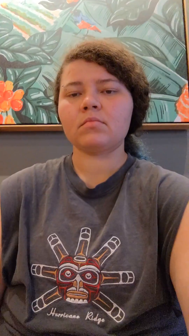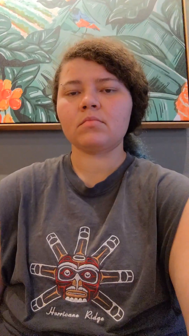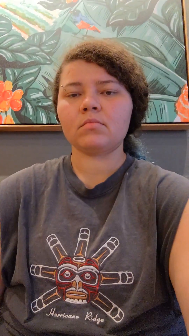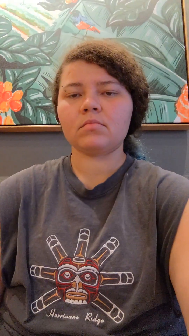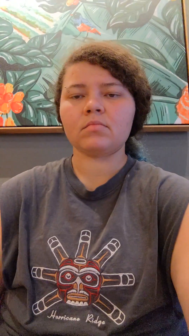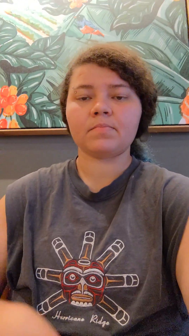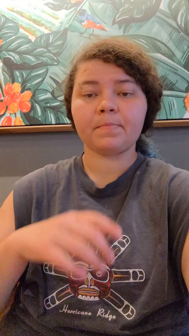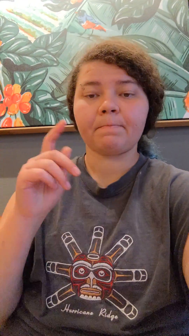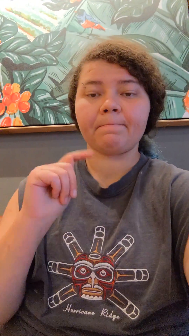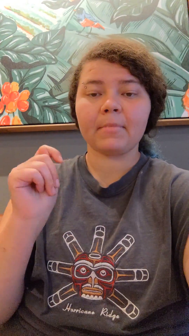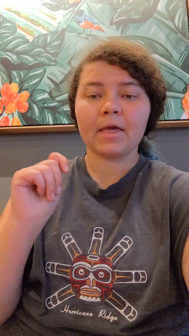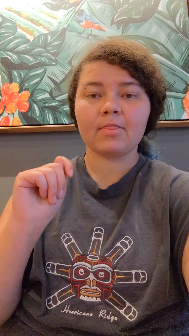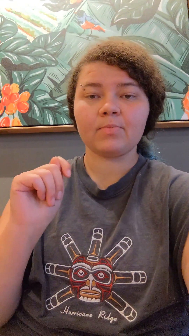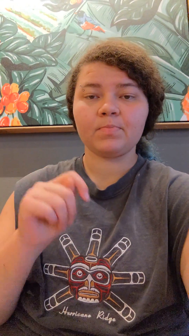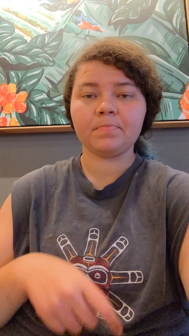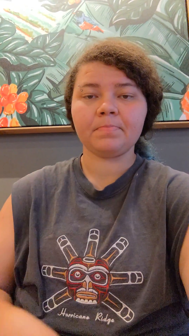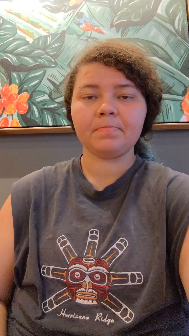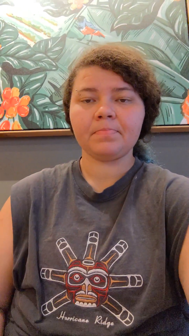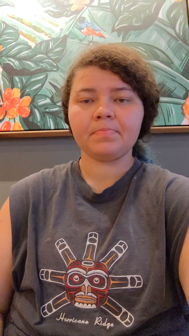bathroom